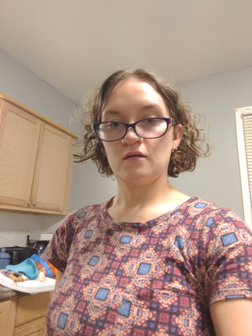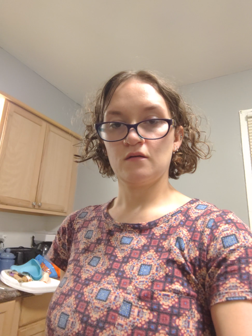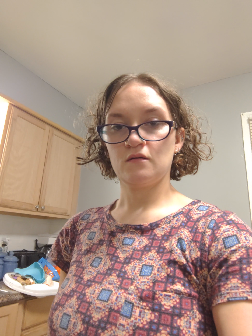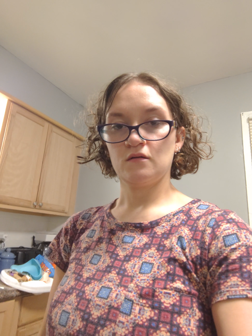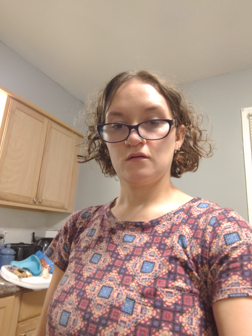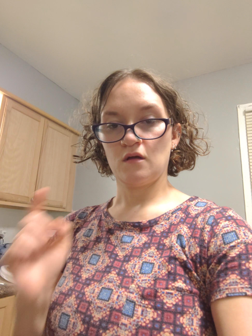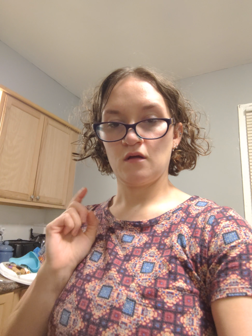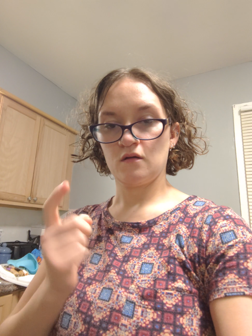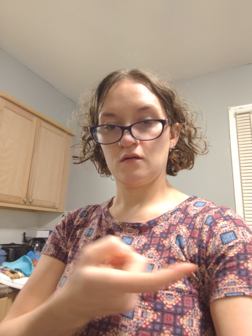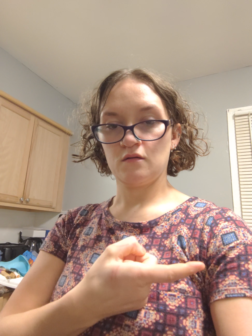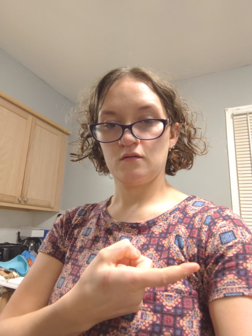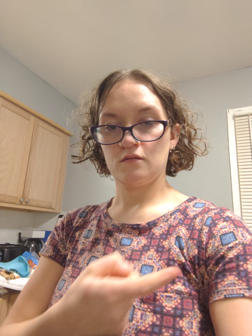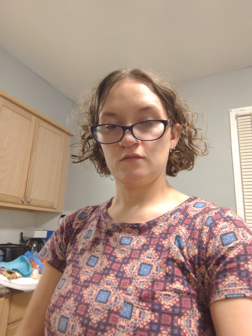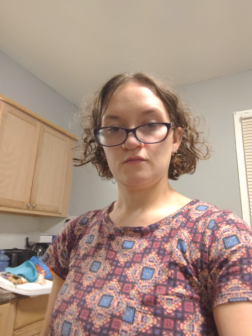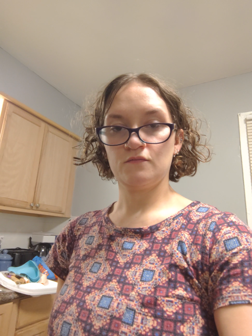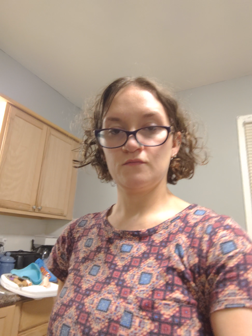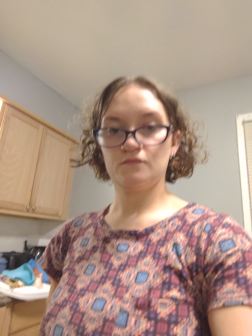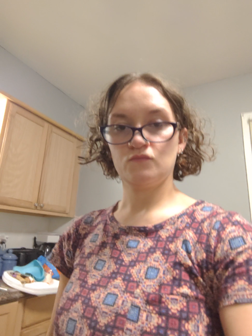we